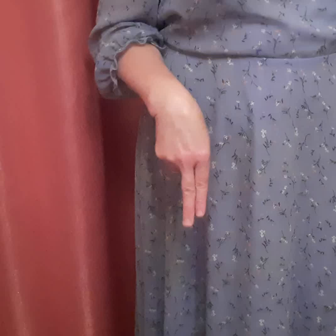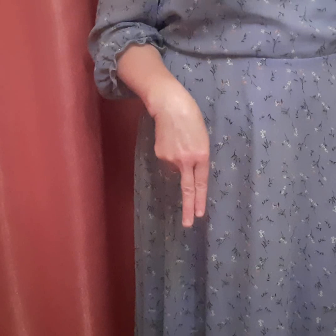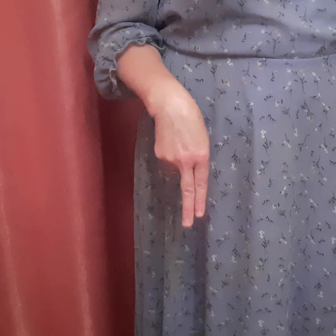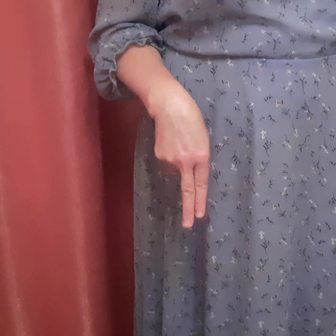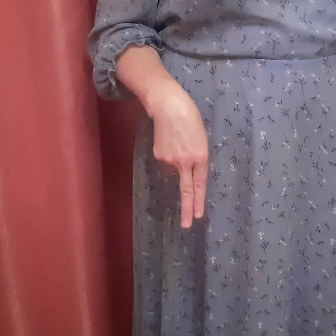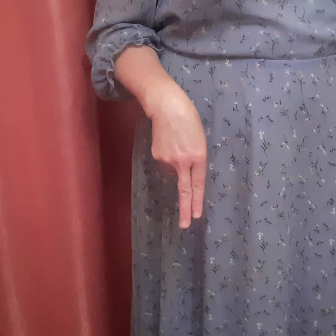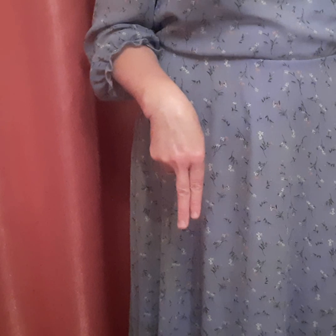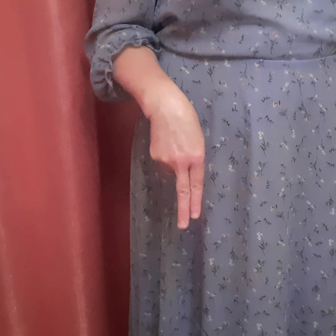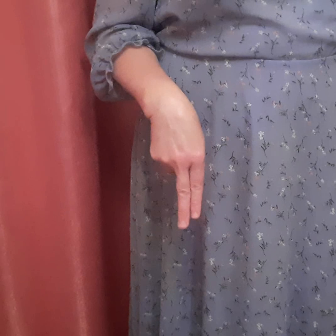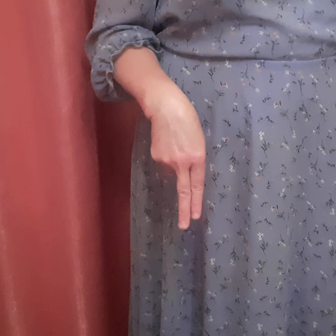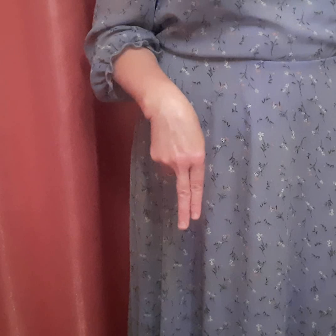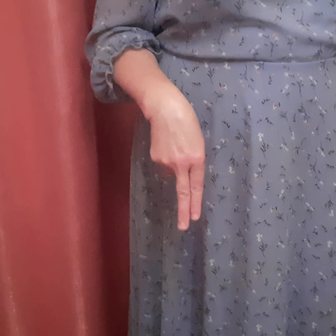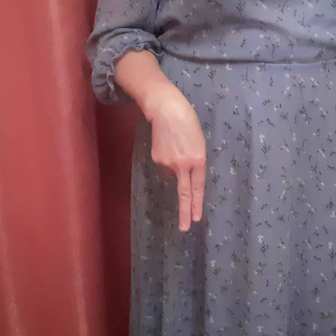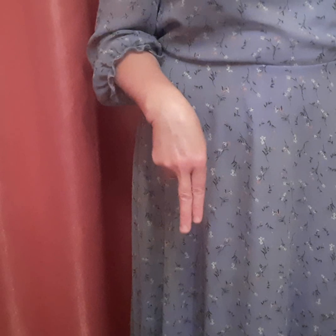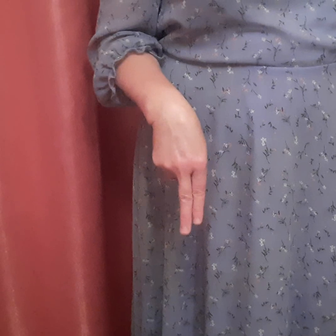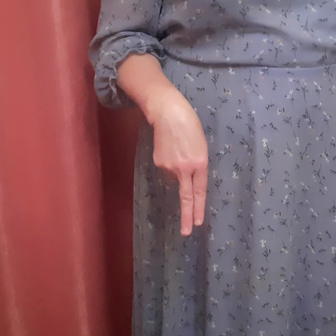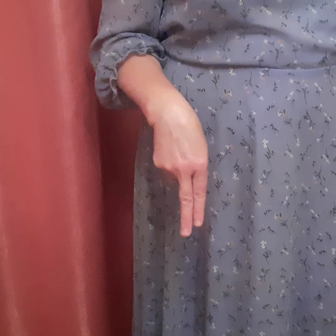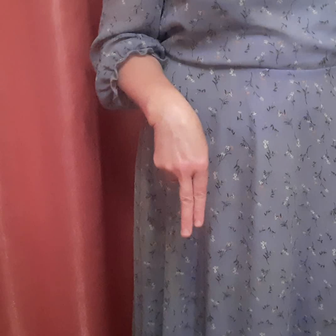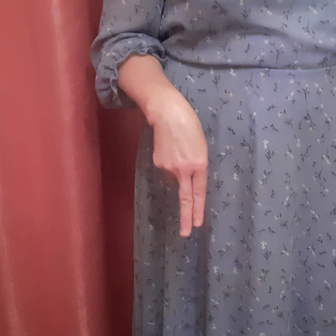П